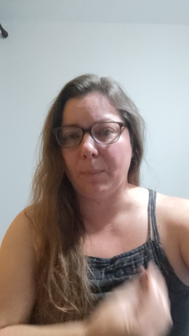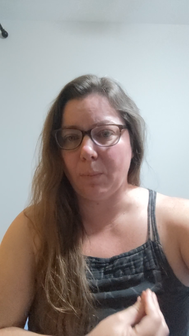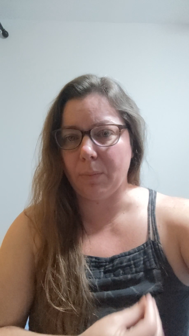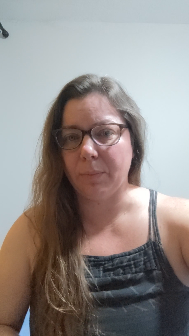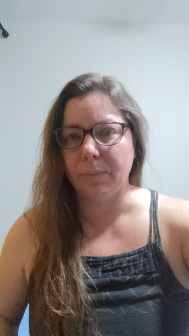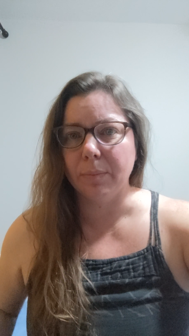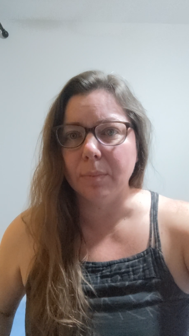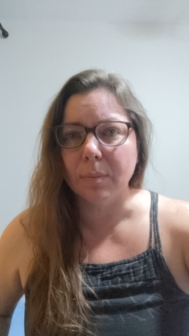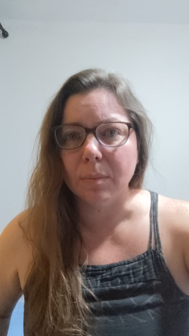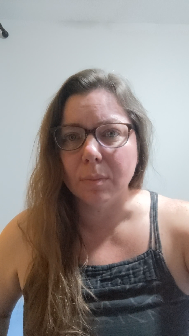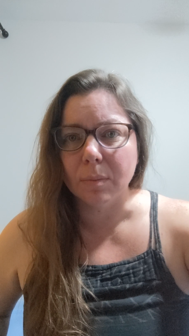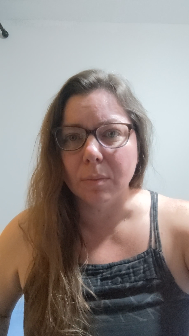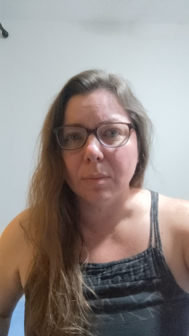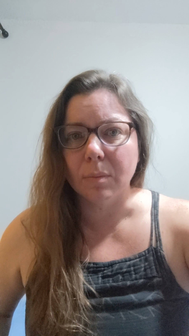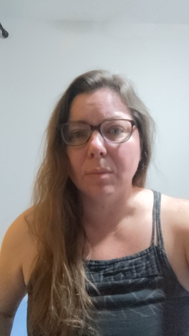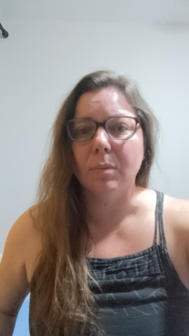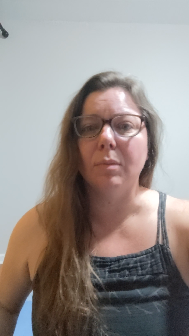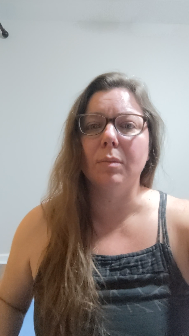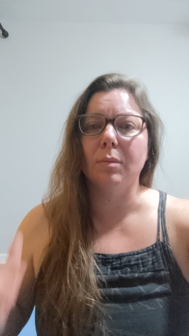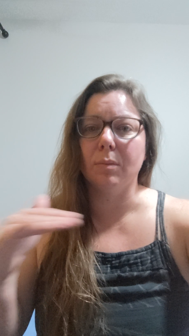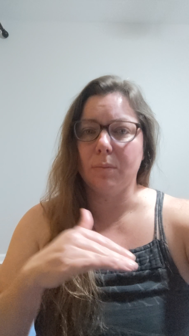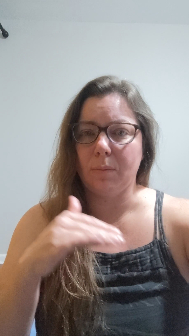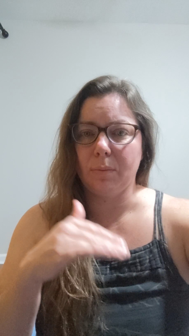doctor